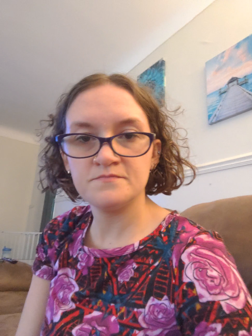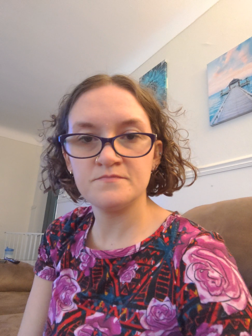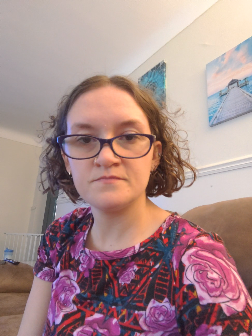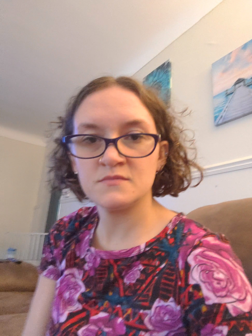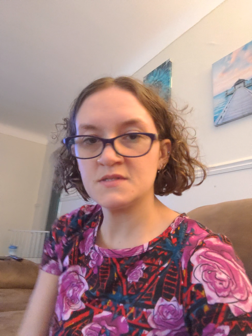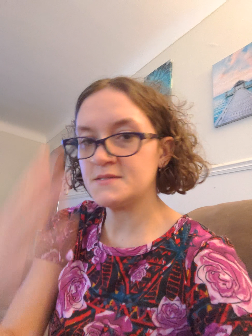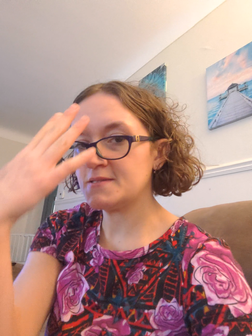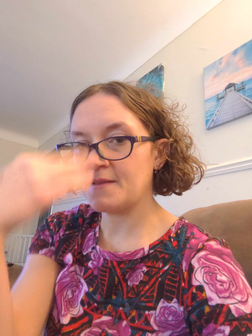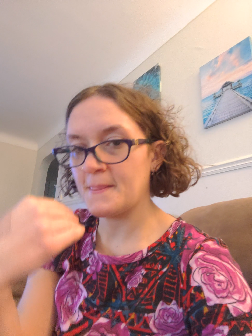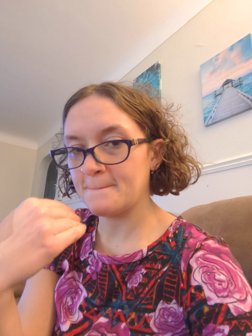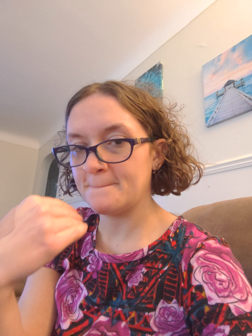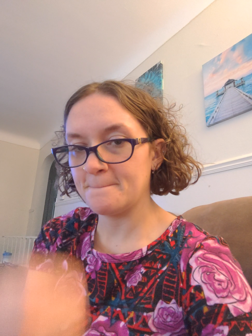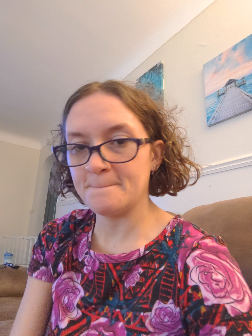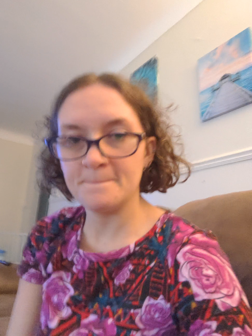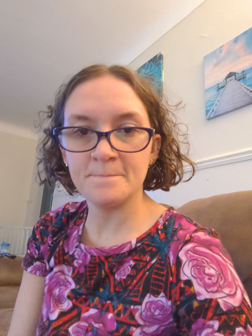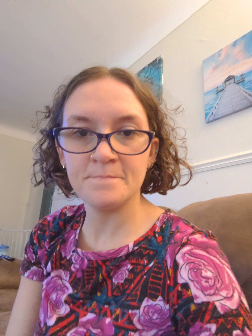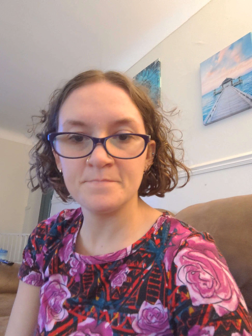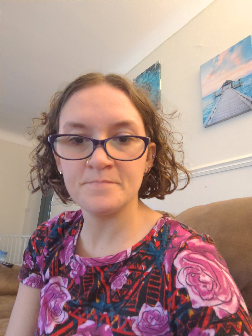sleep